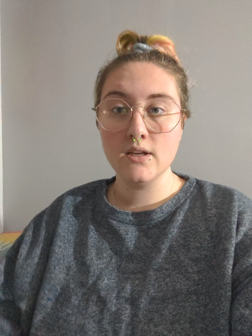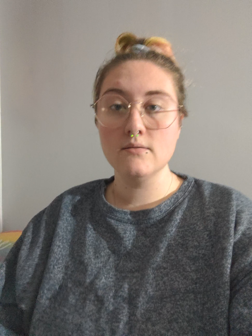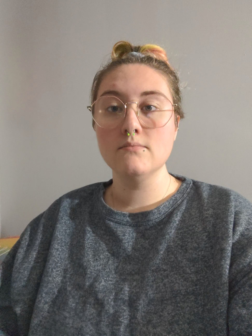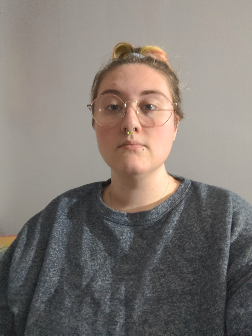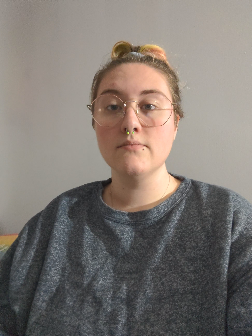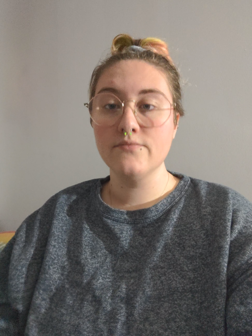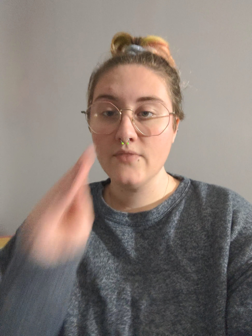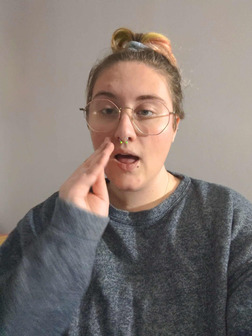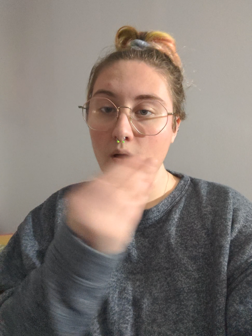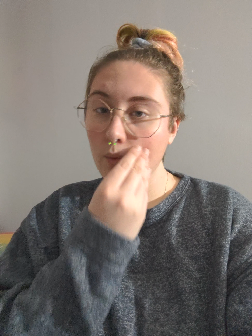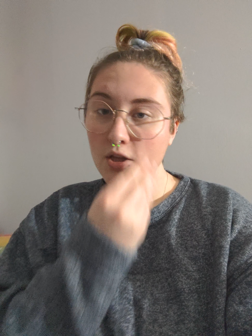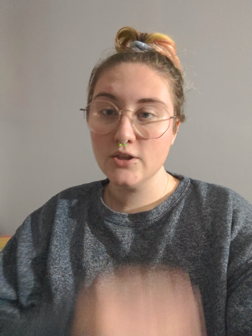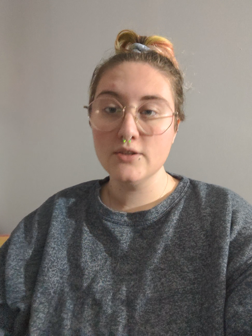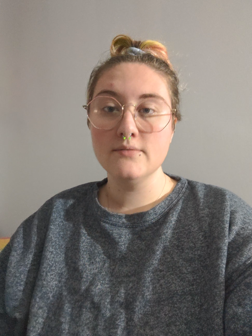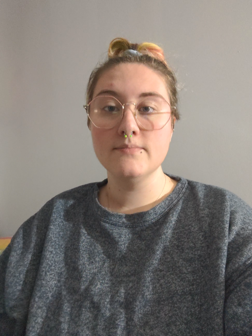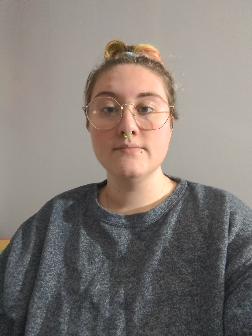flower